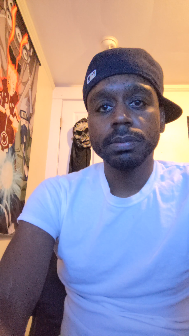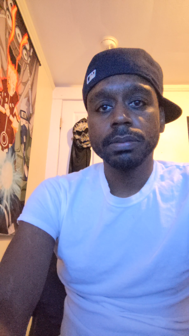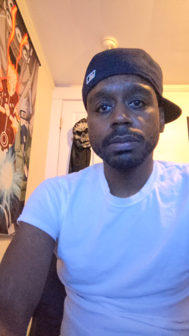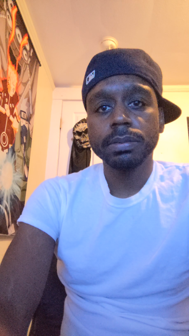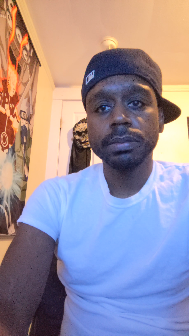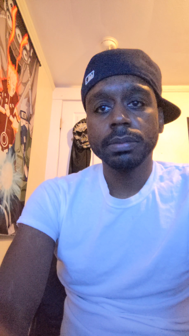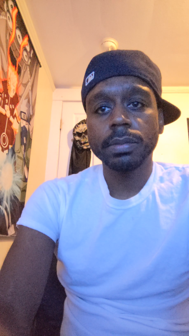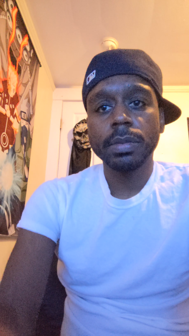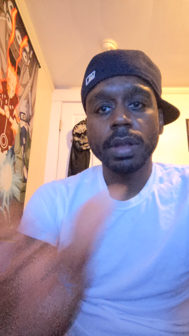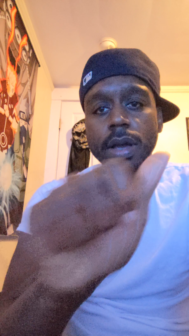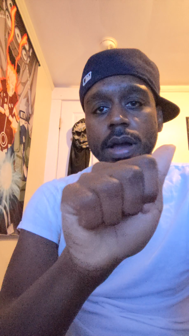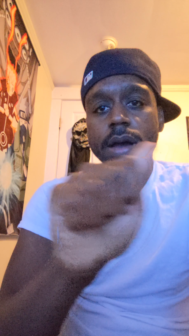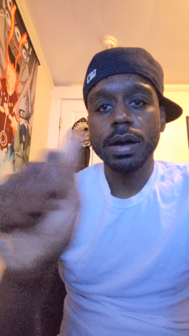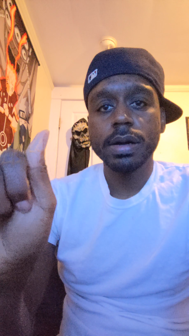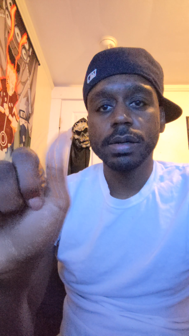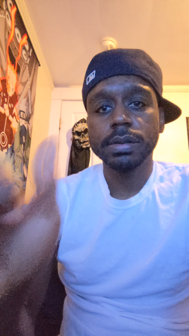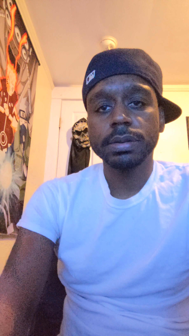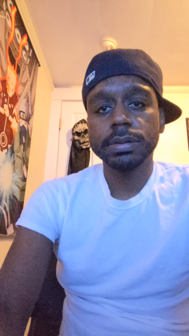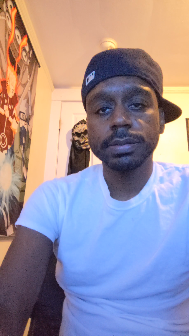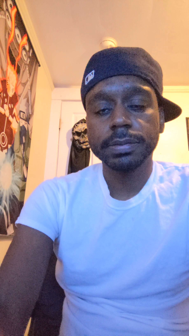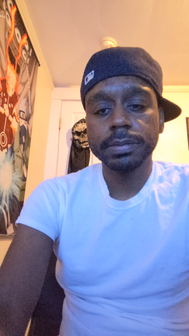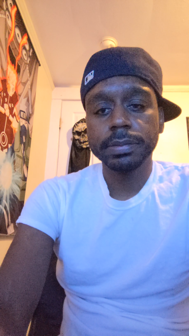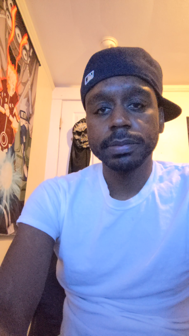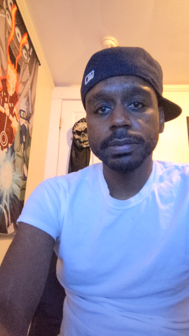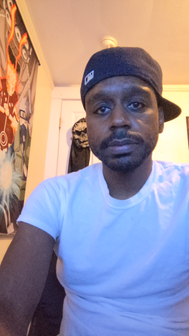a